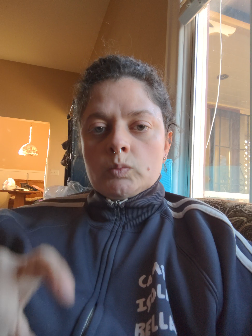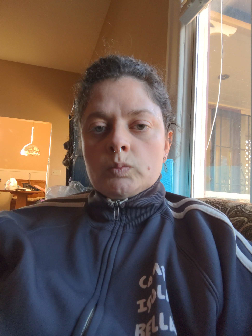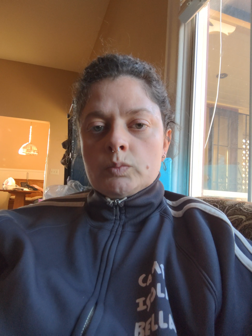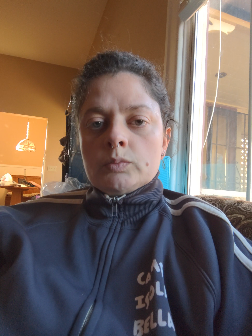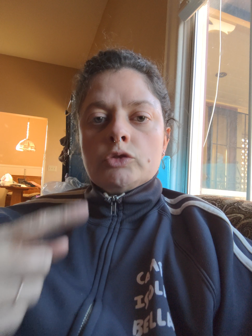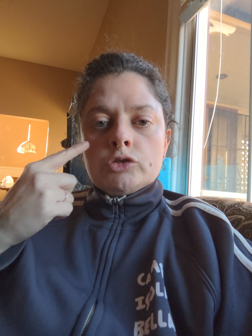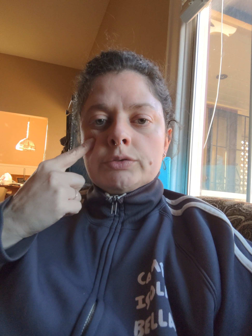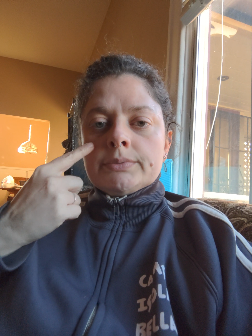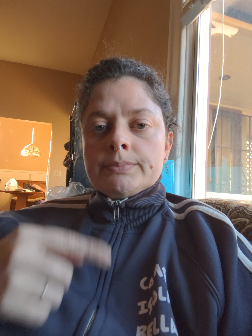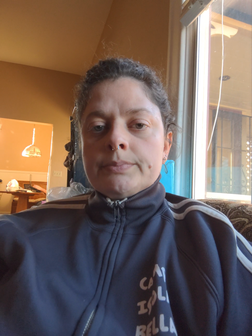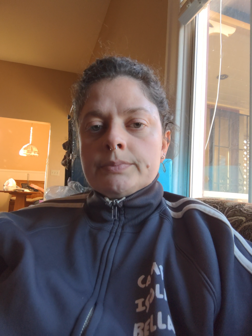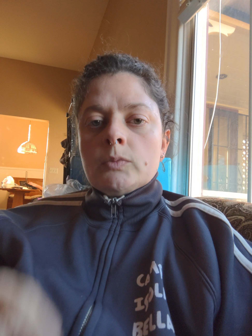cheek